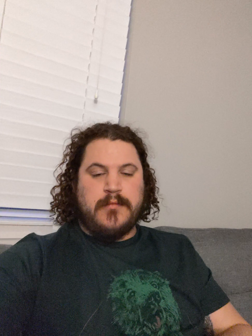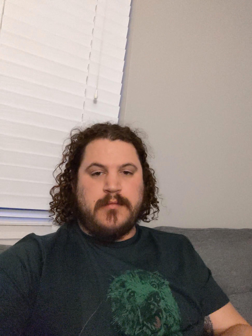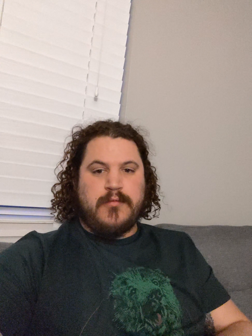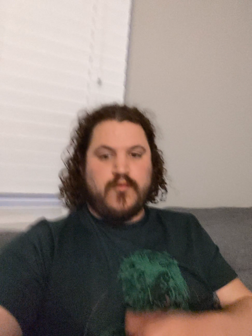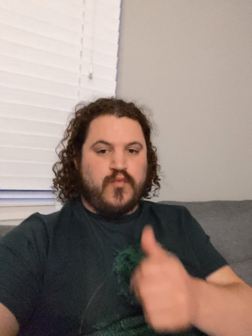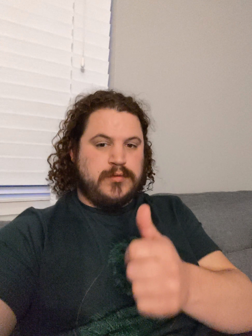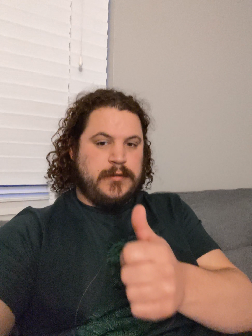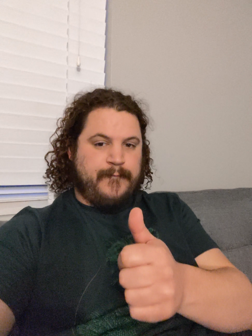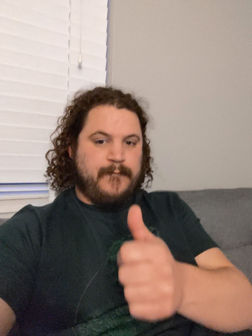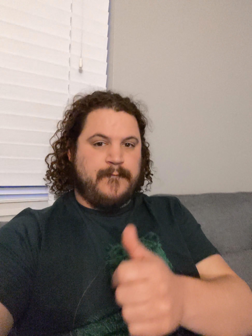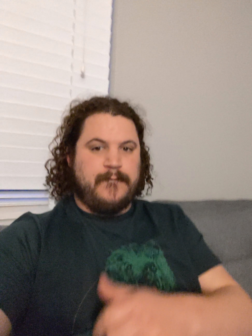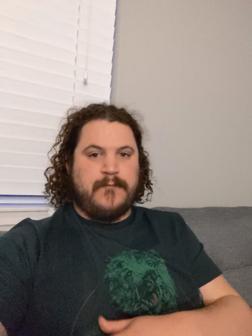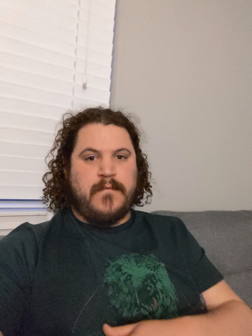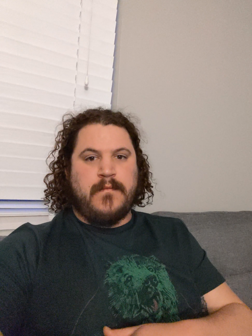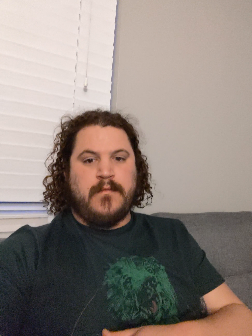yourself